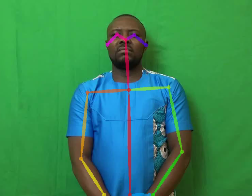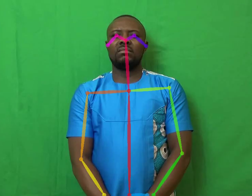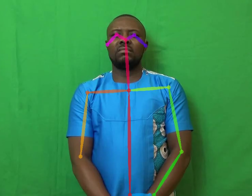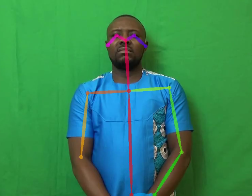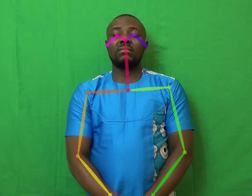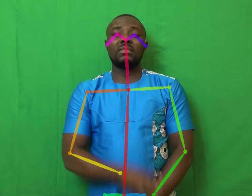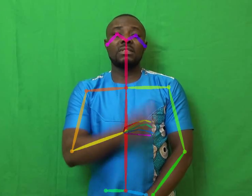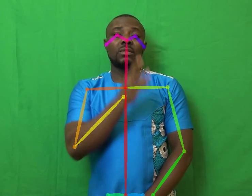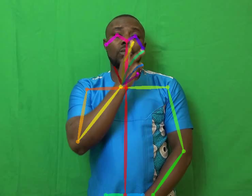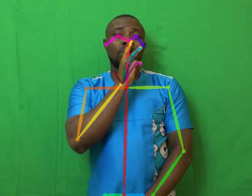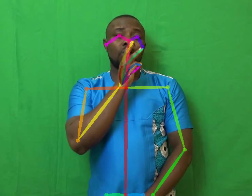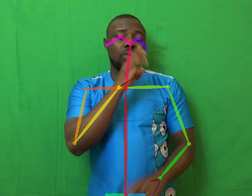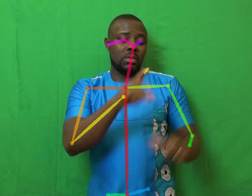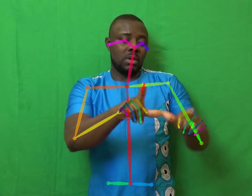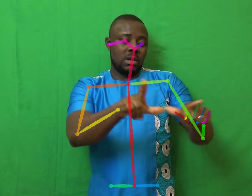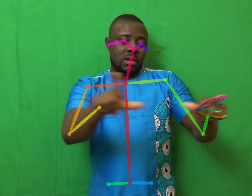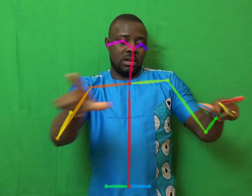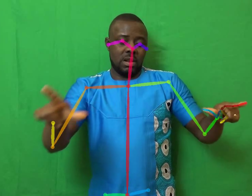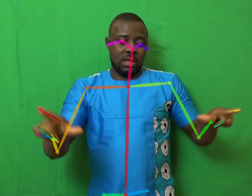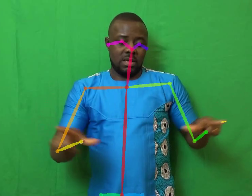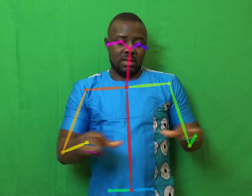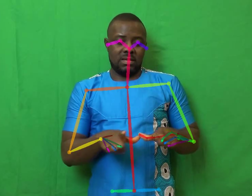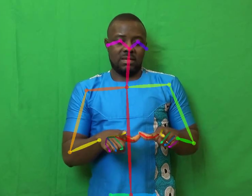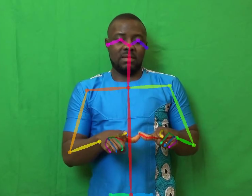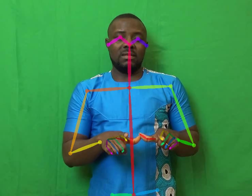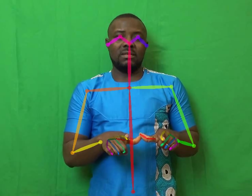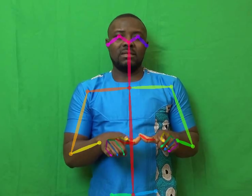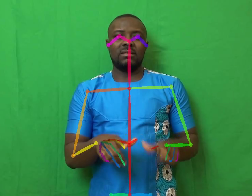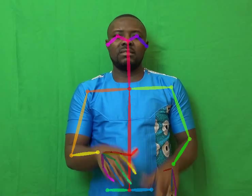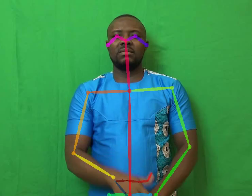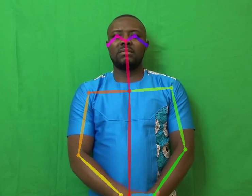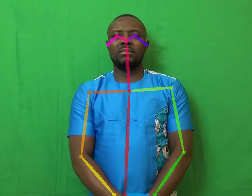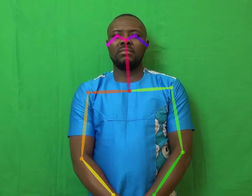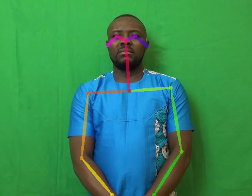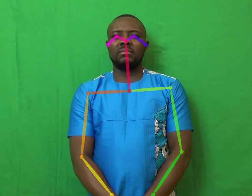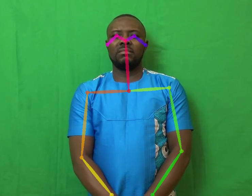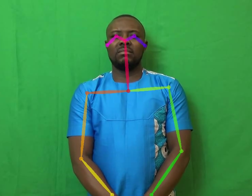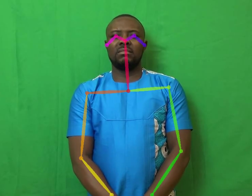lake